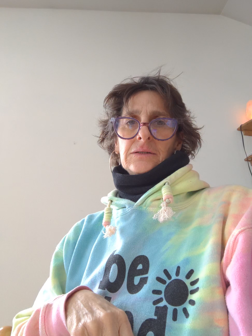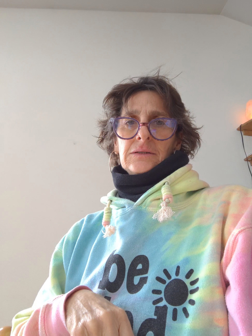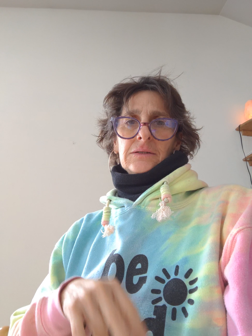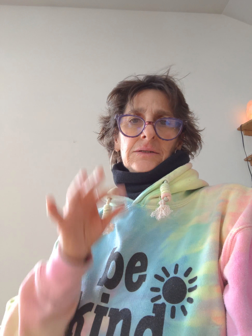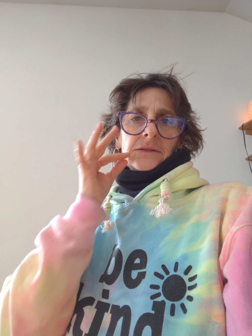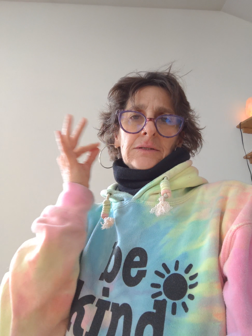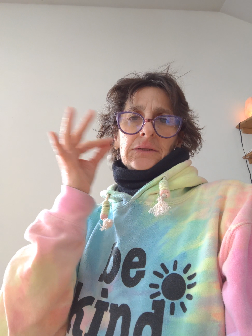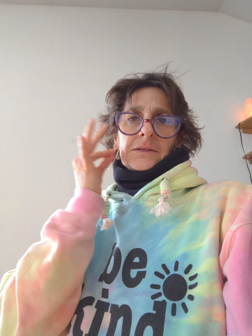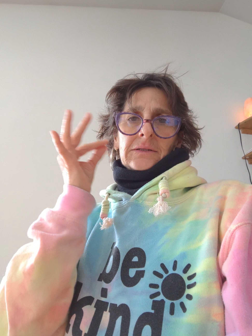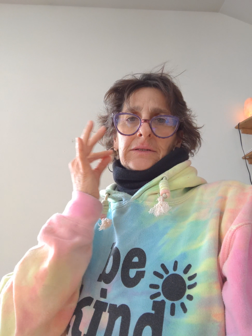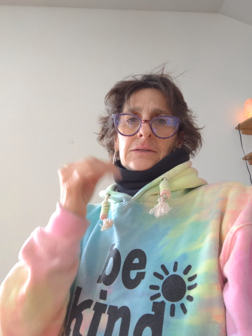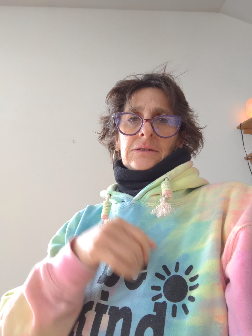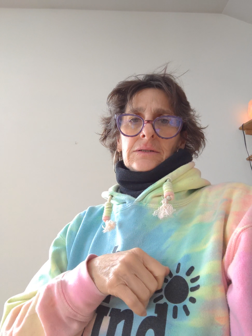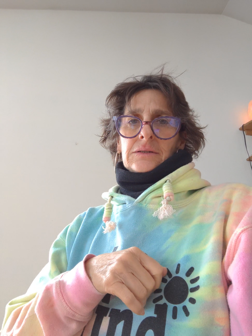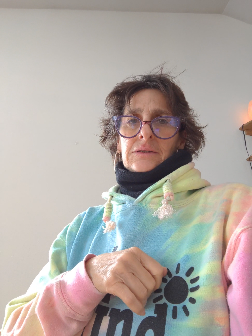cat